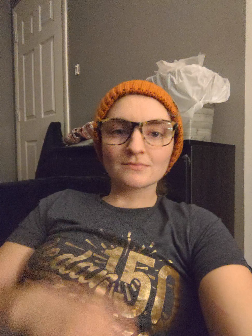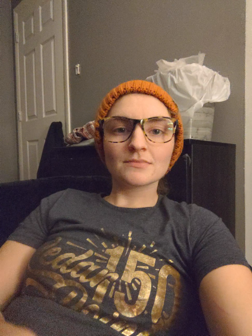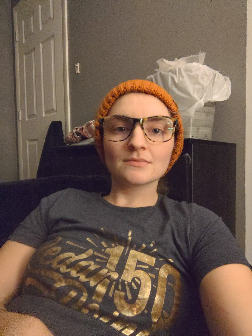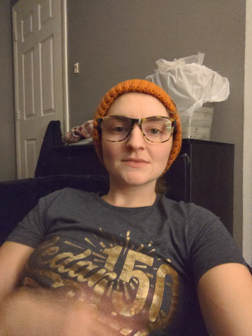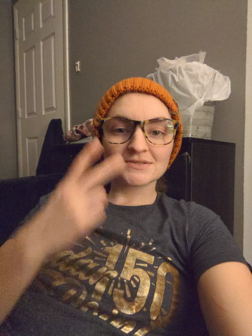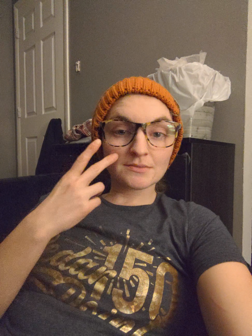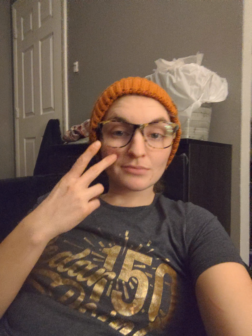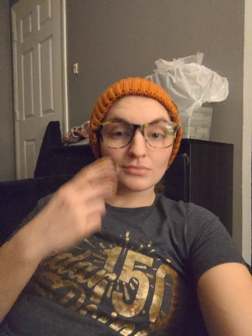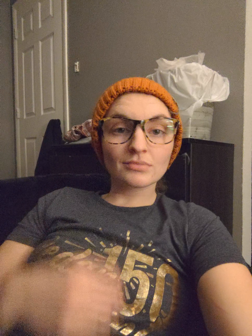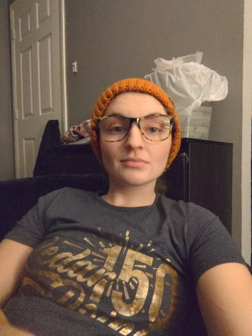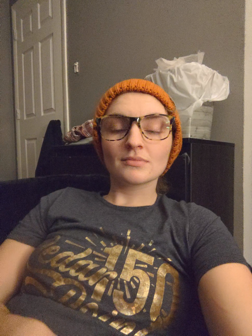see